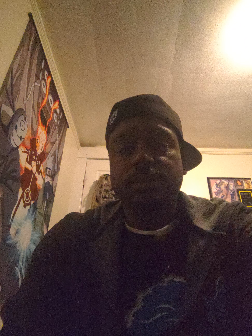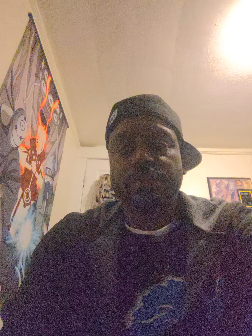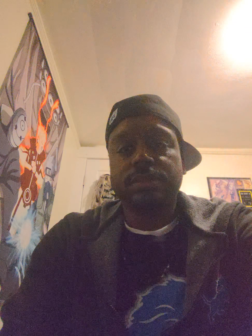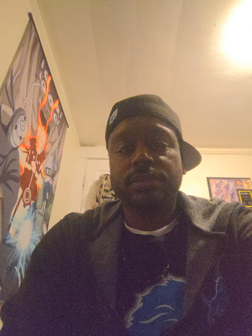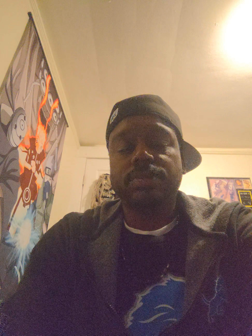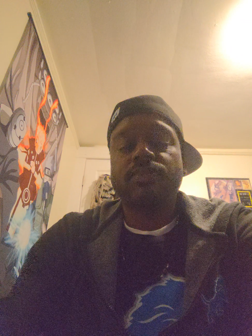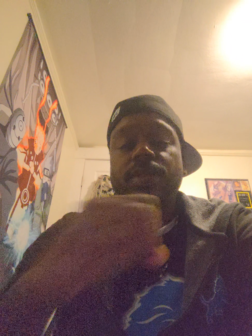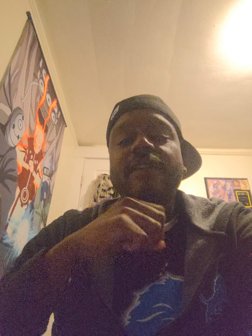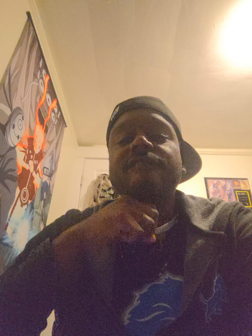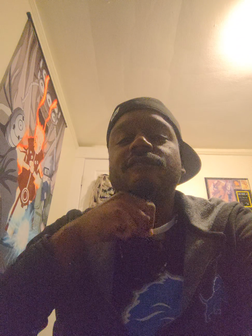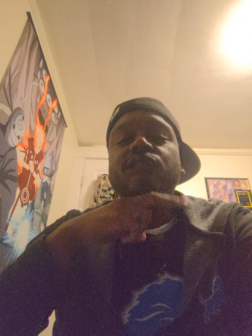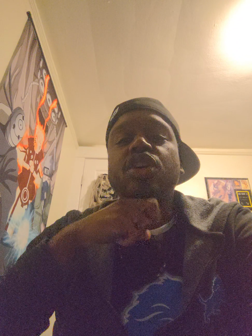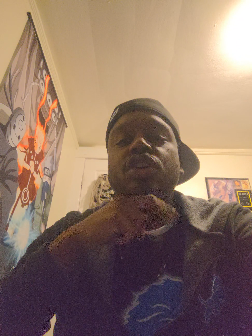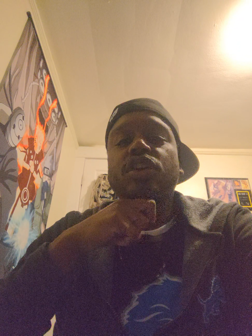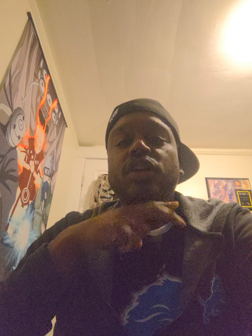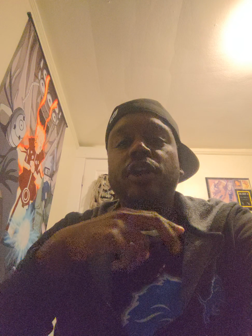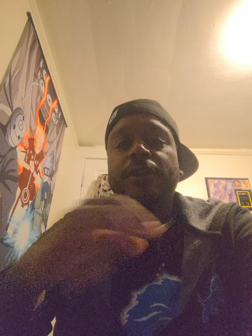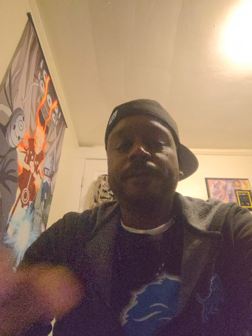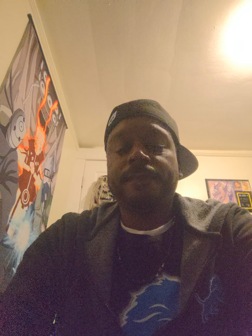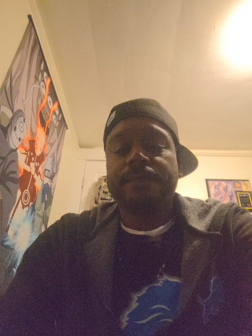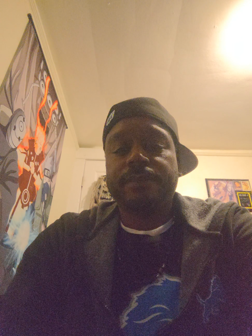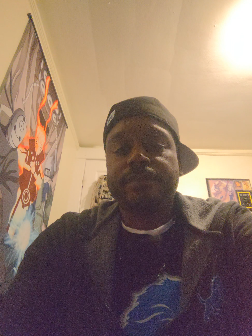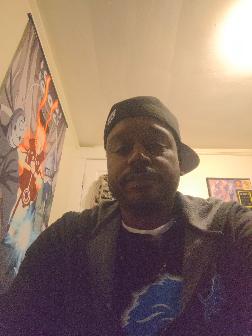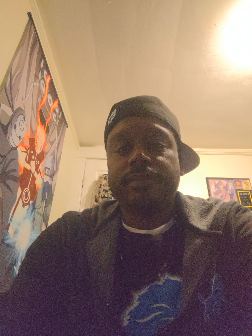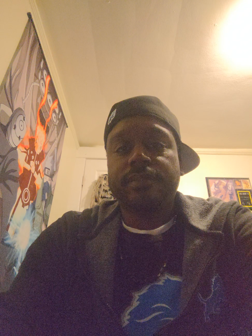frog